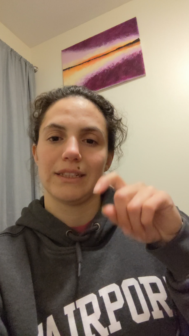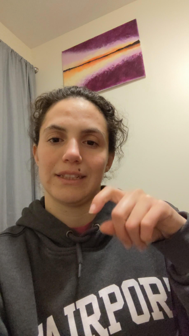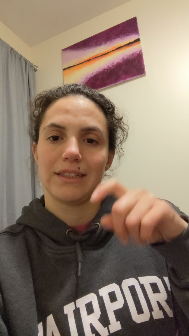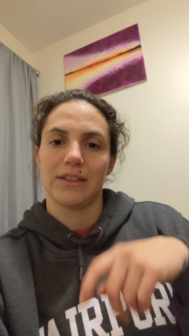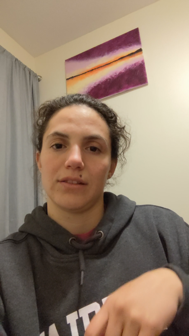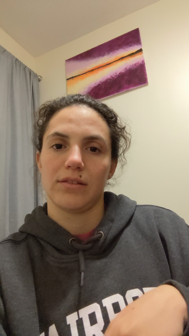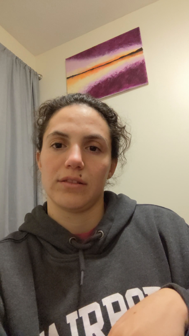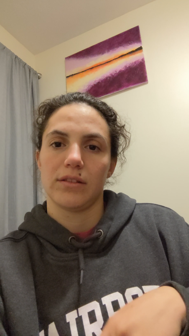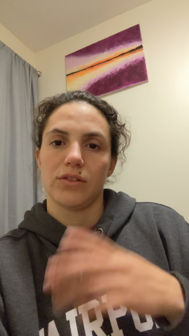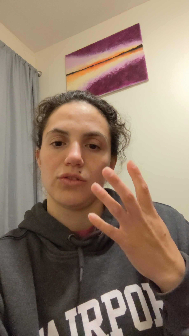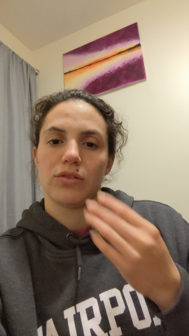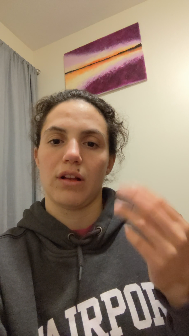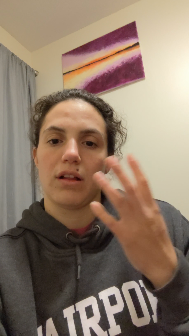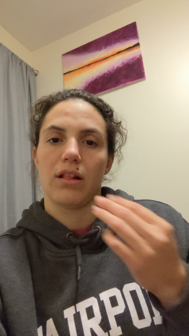gentle